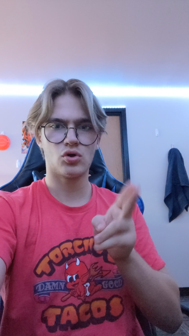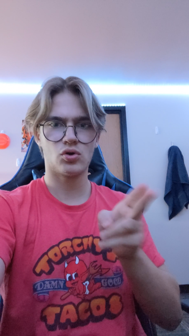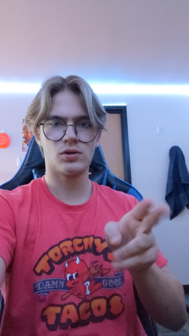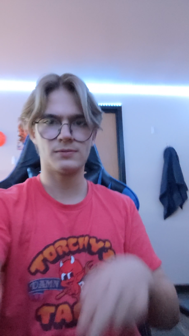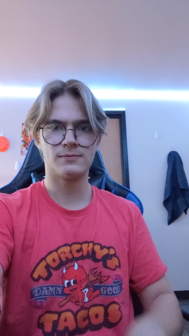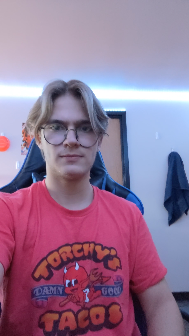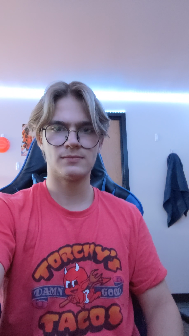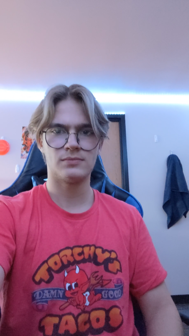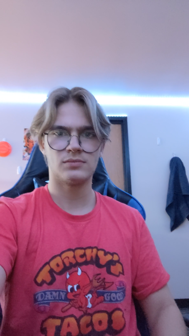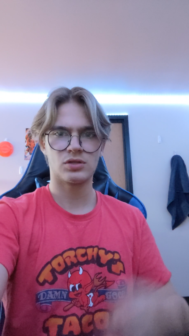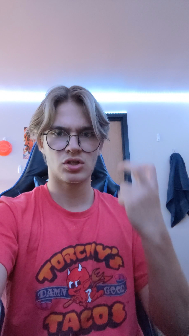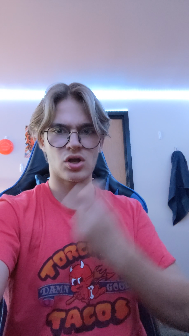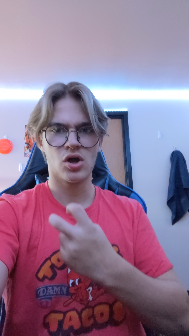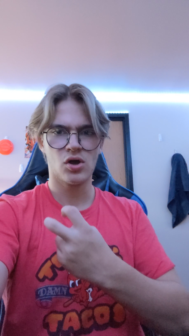hard